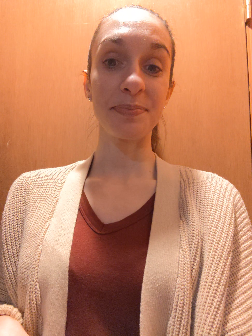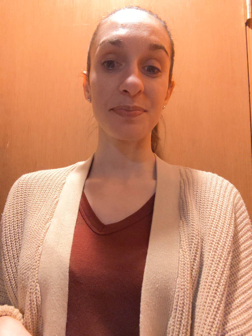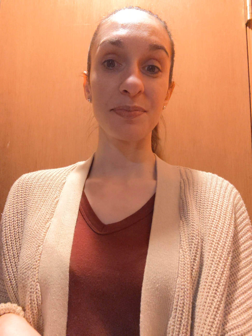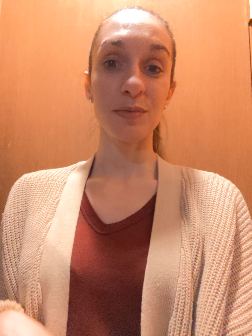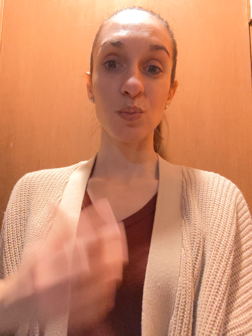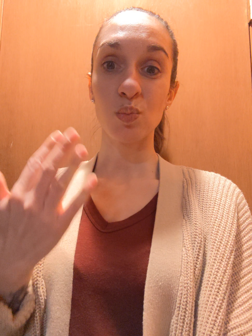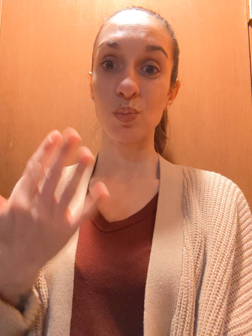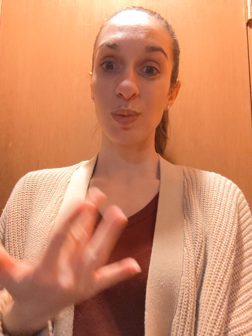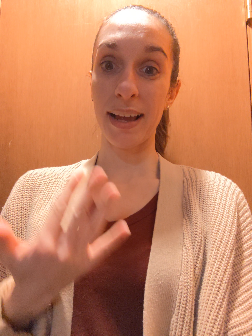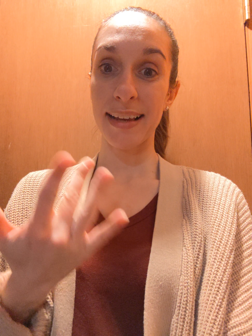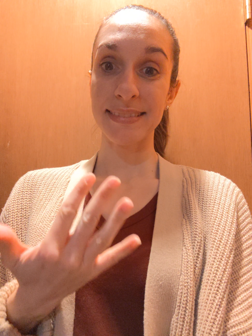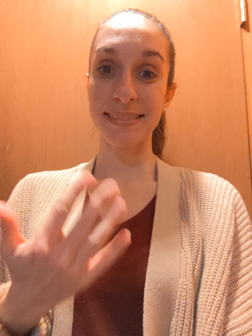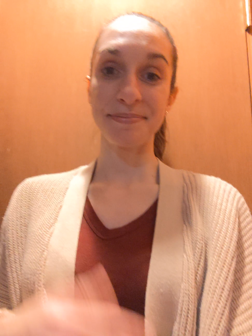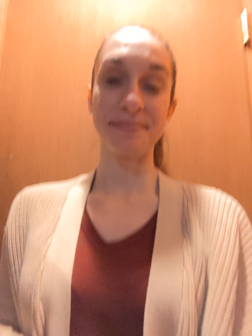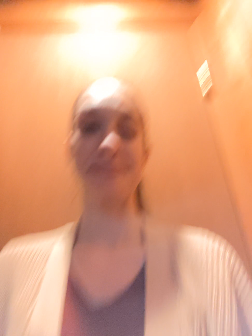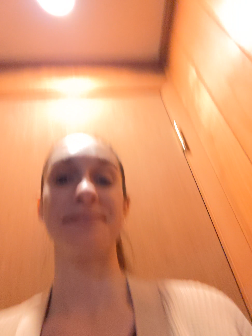wait